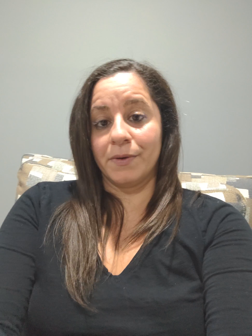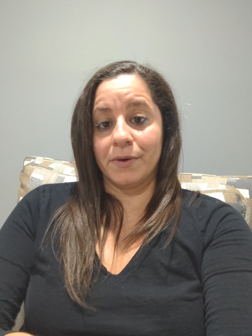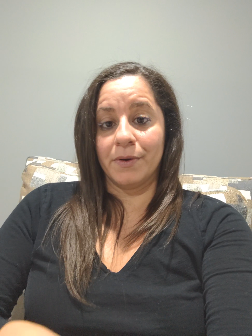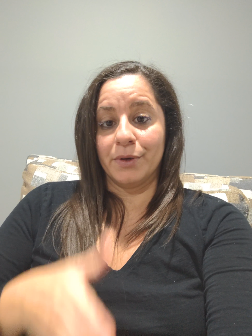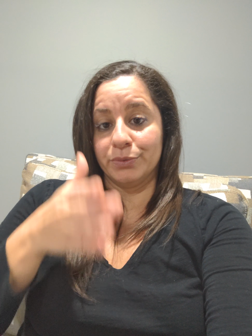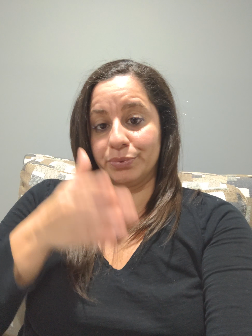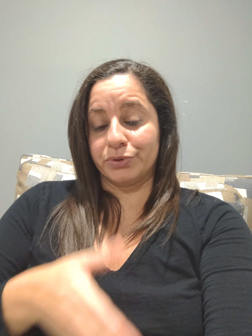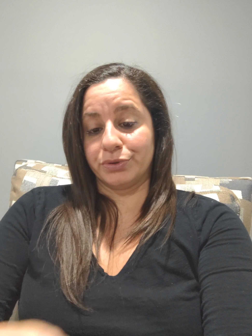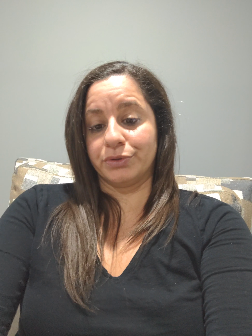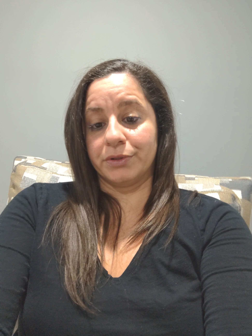person